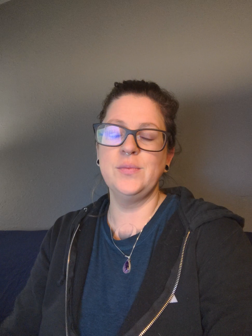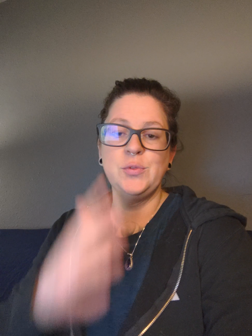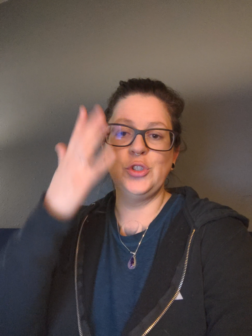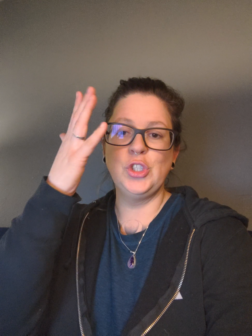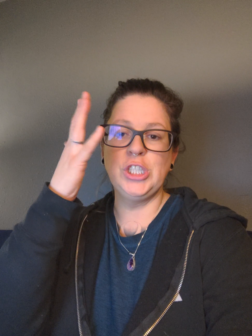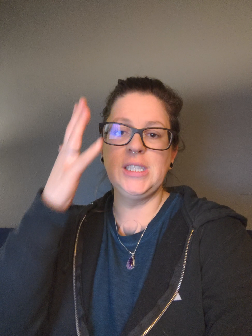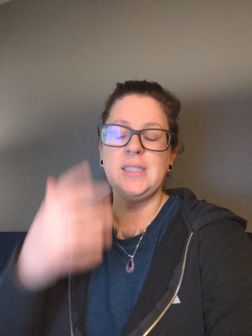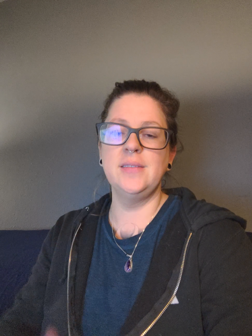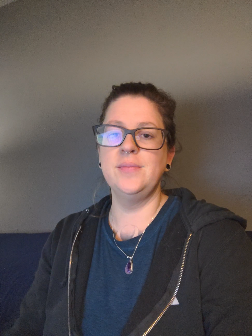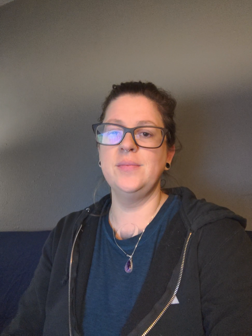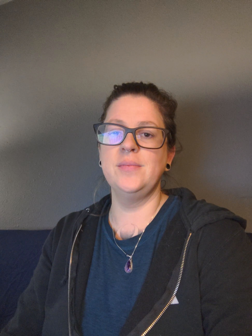tree